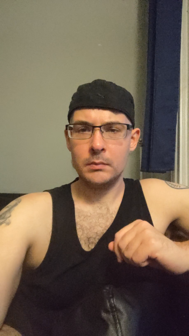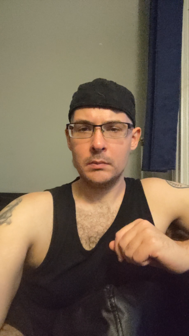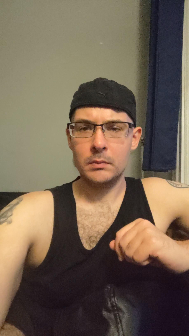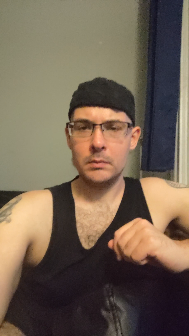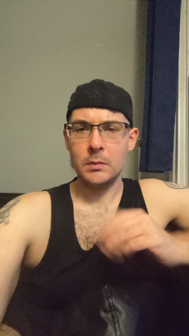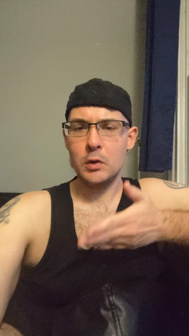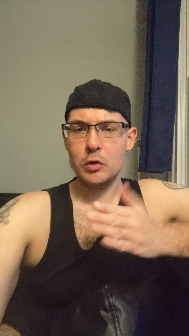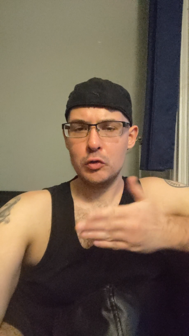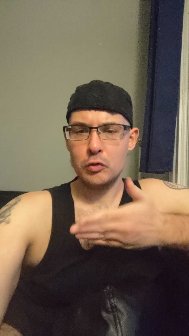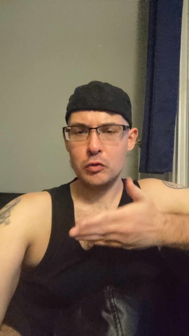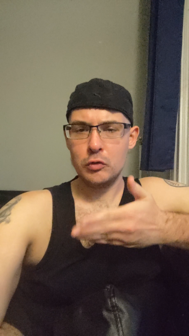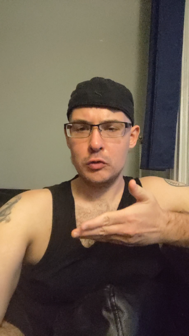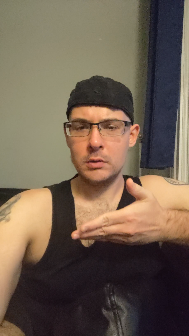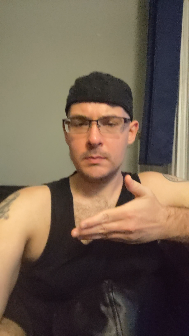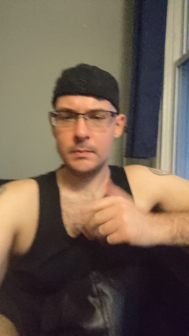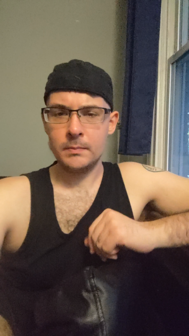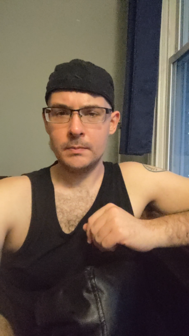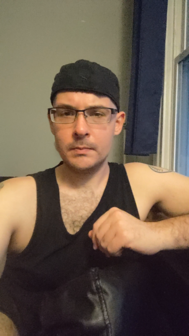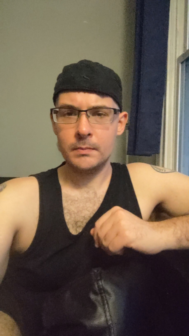cook